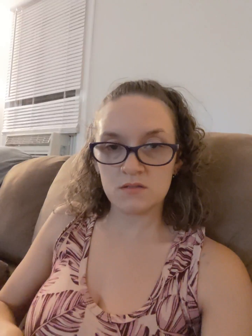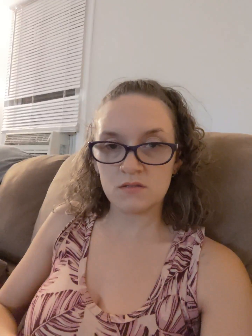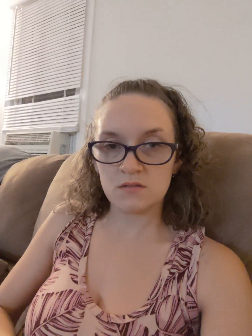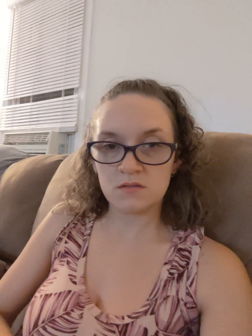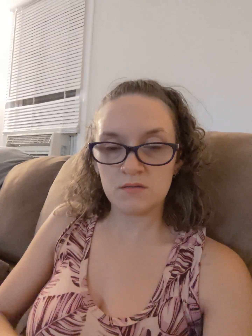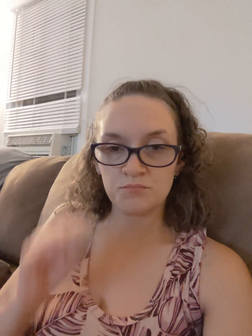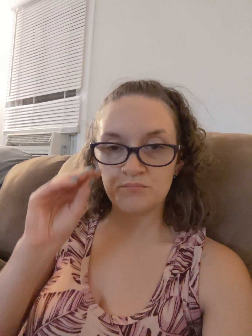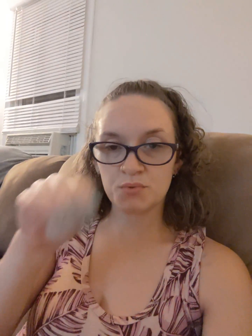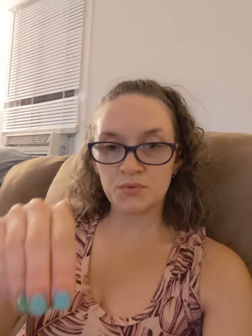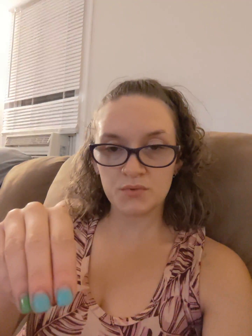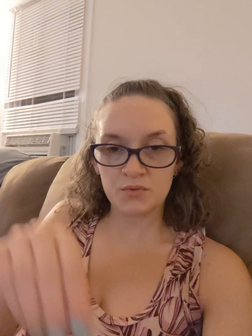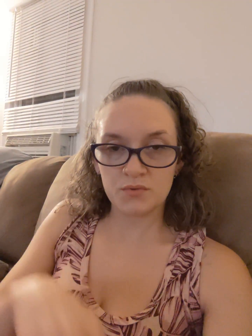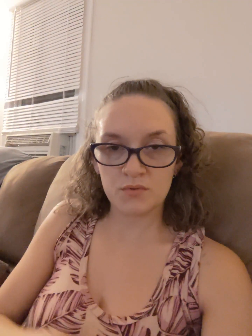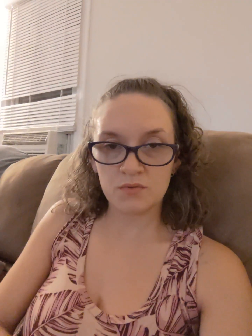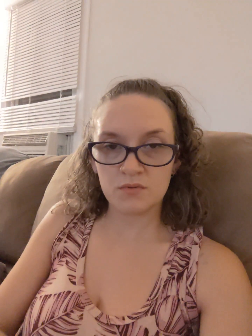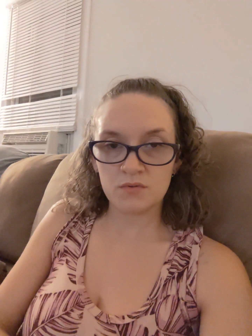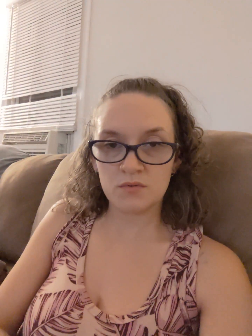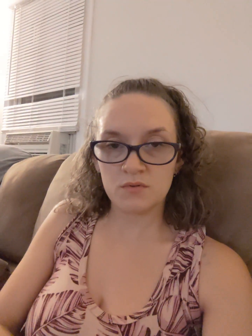put